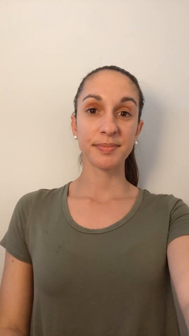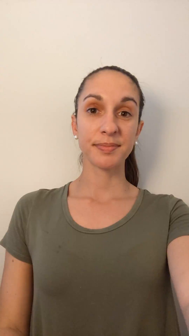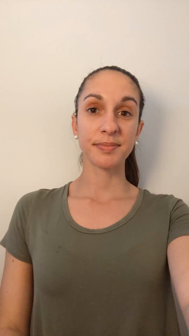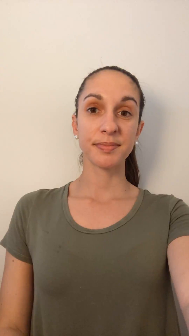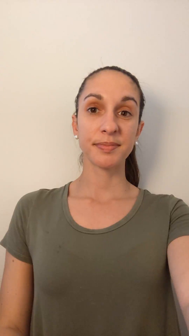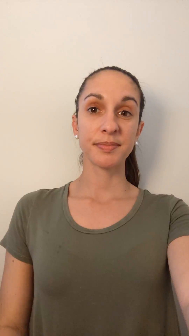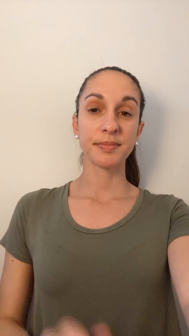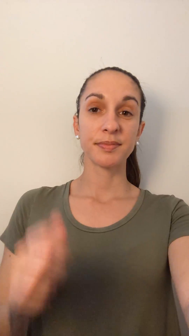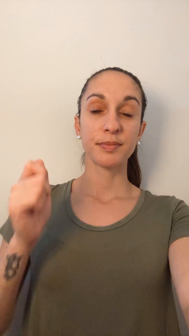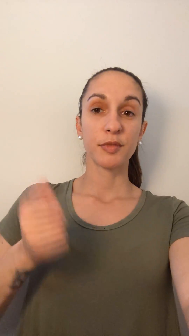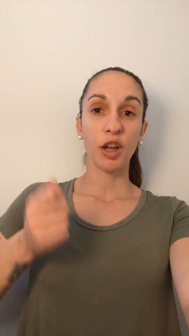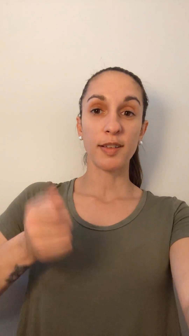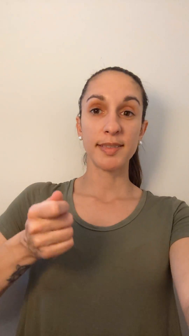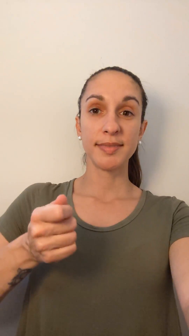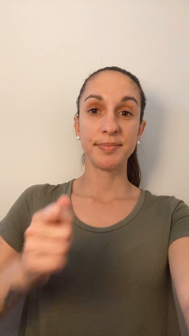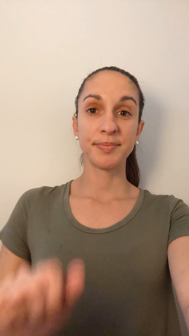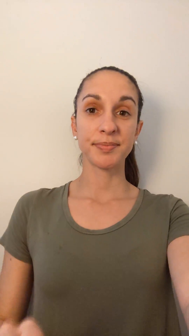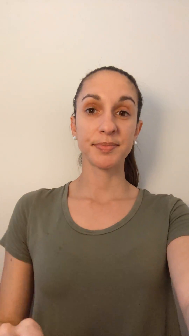cart